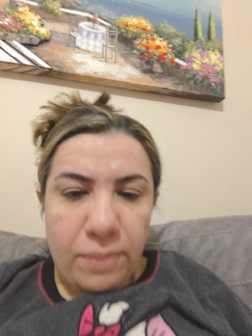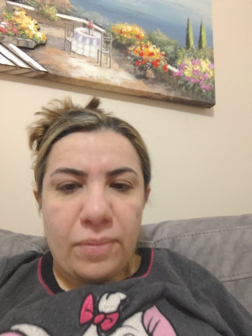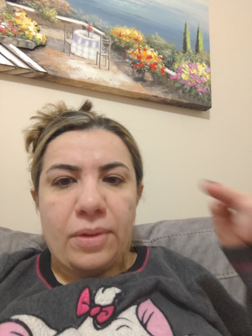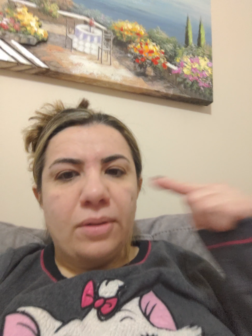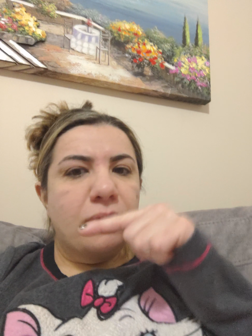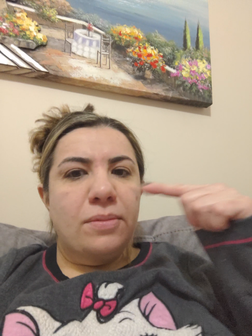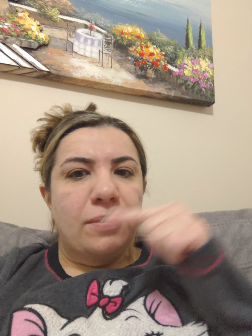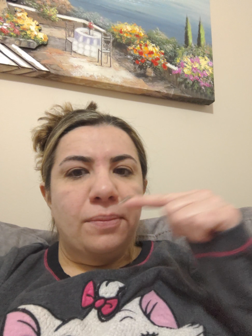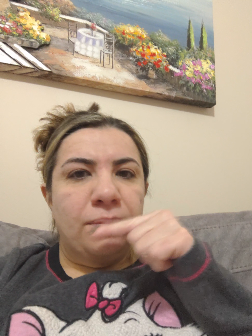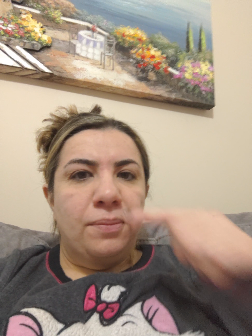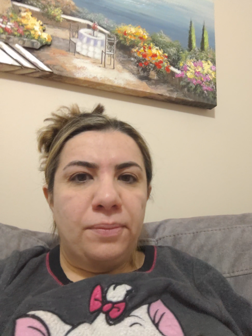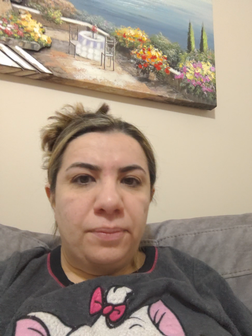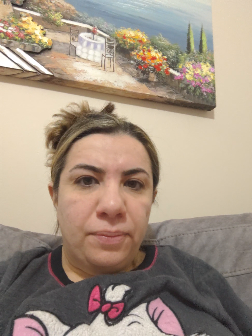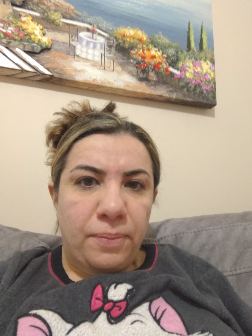toothbrush